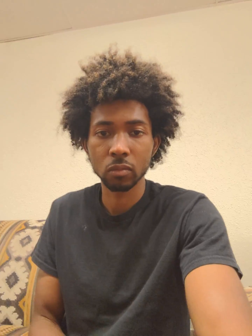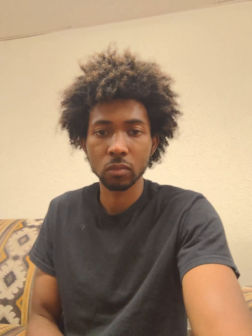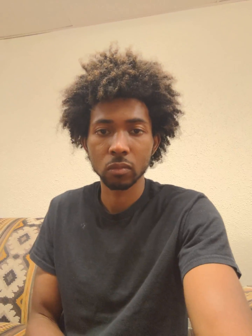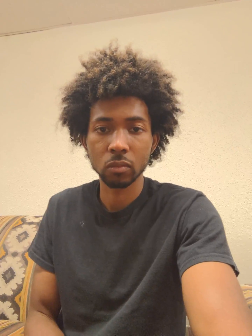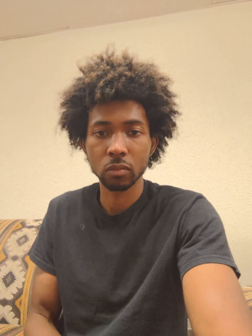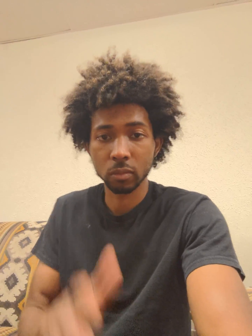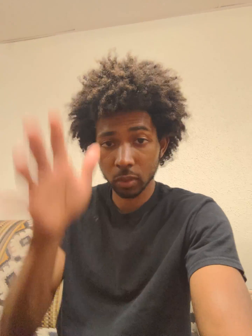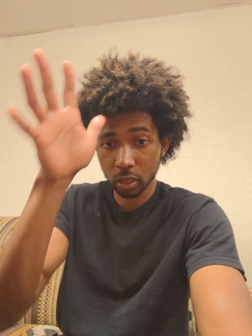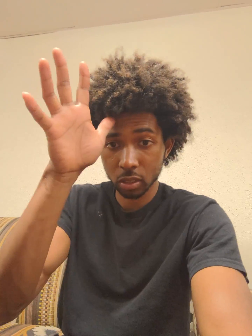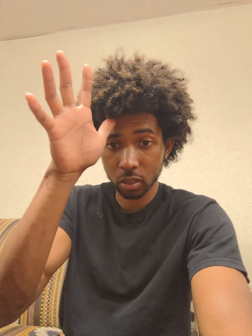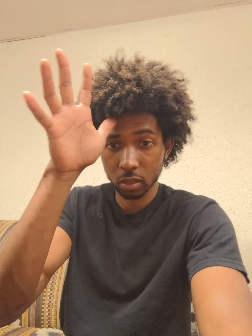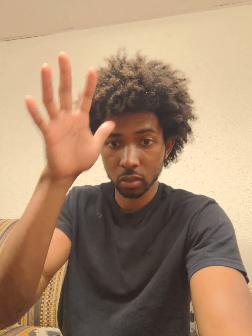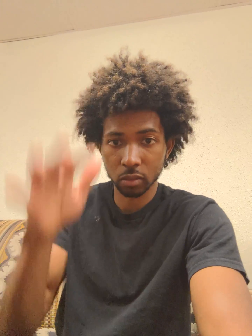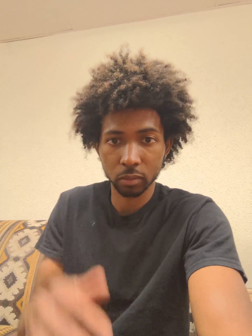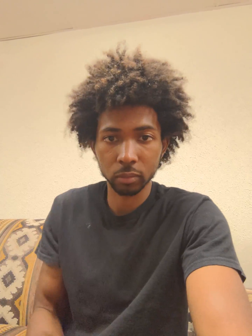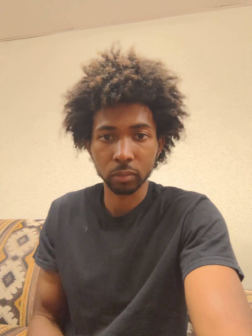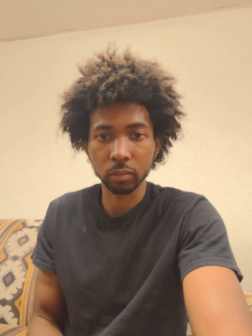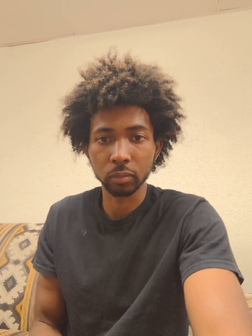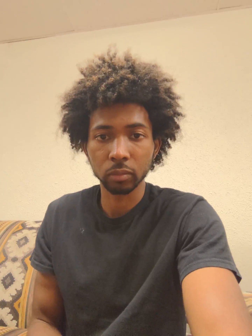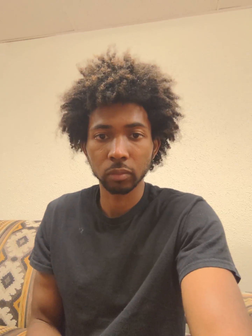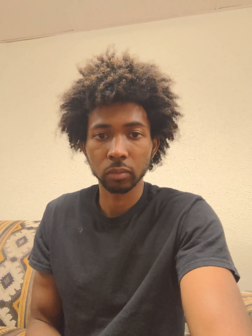daddy